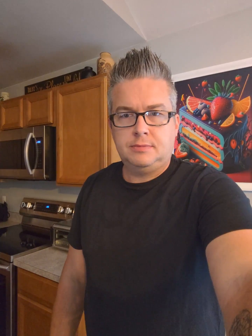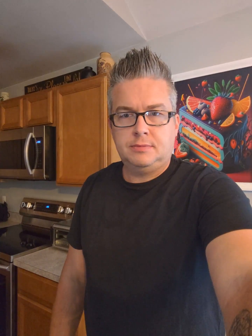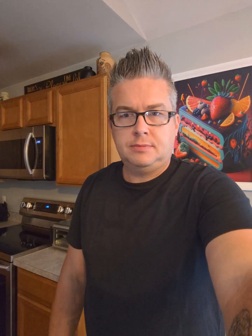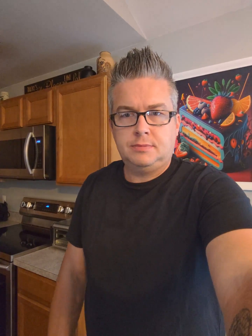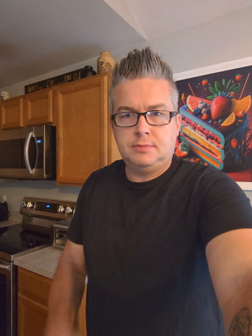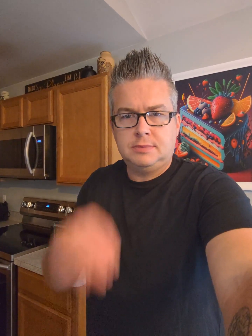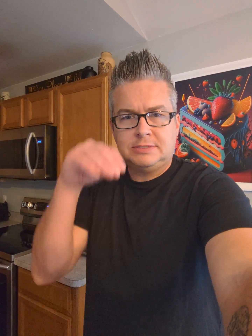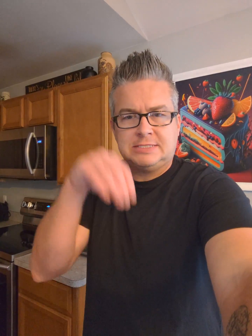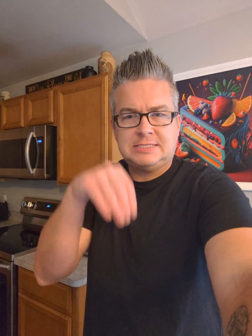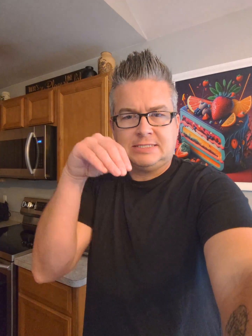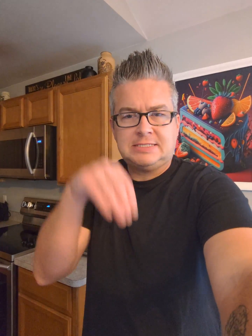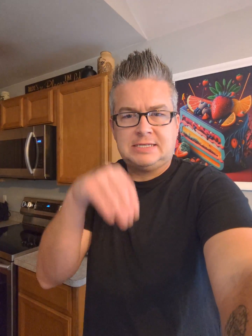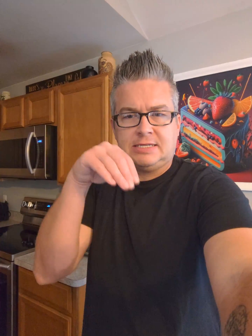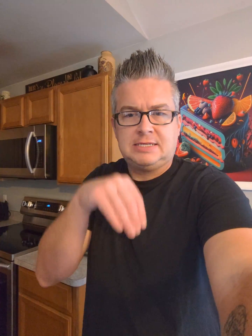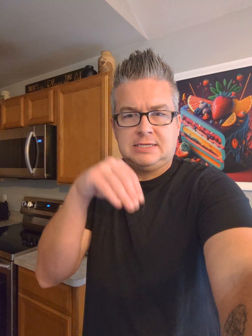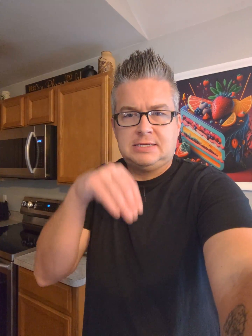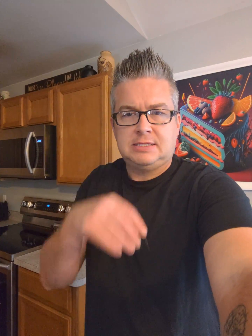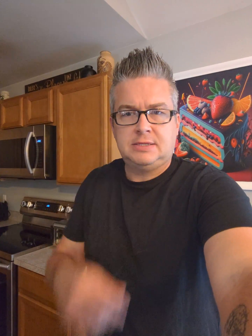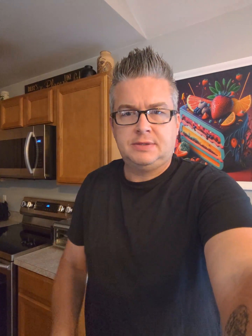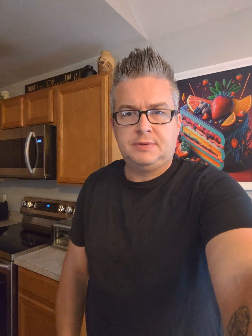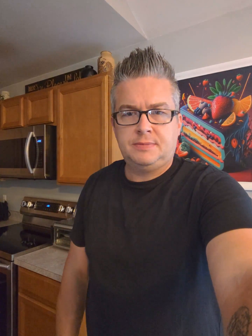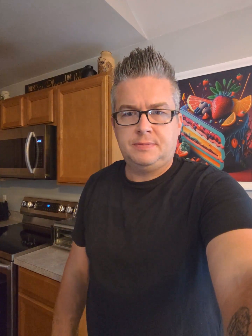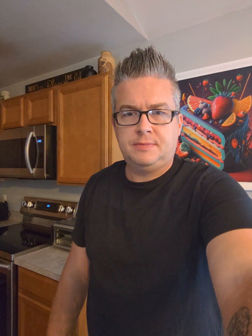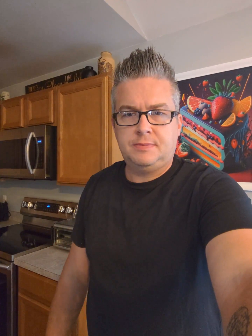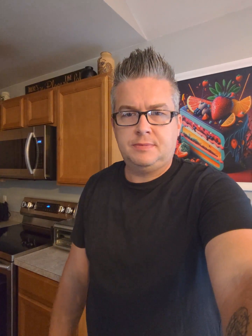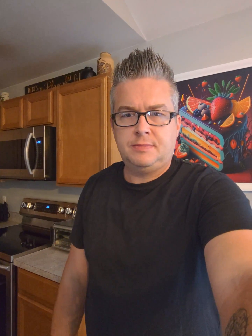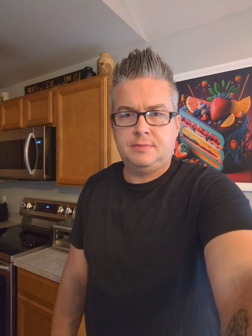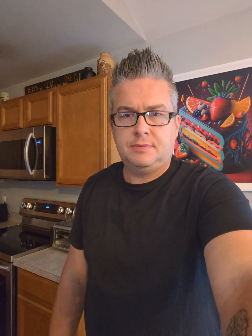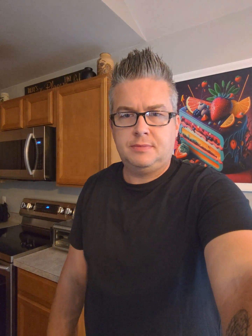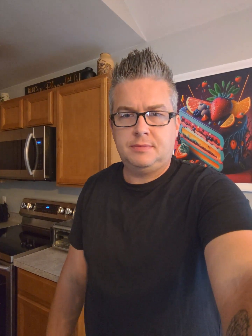inside